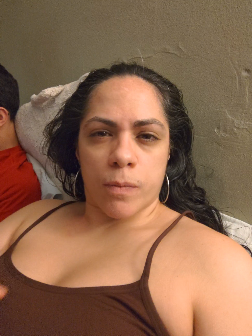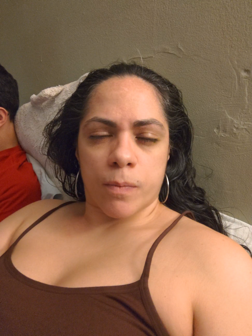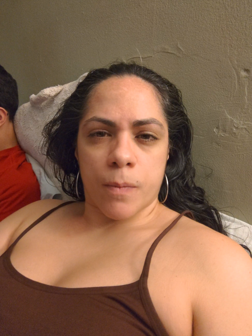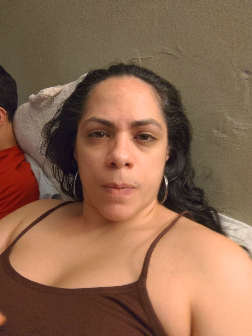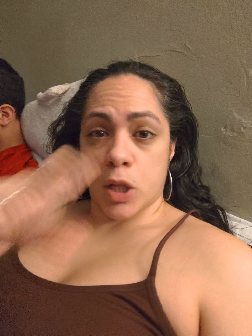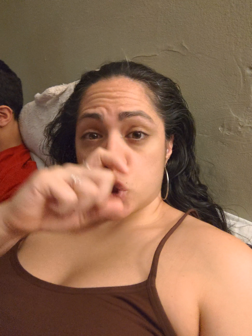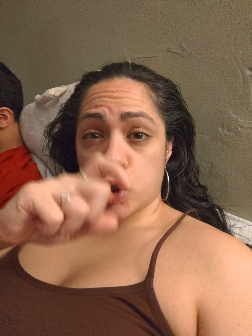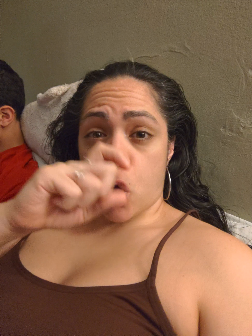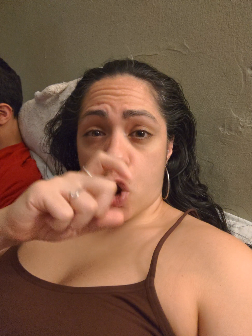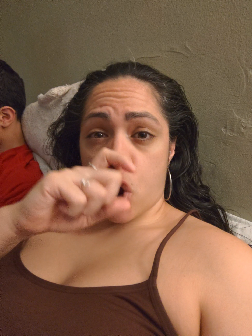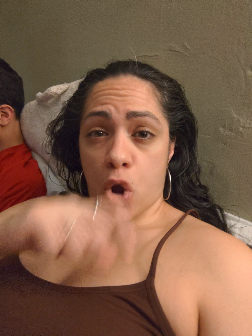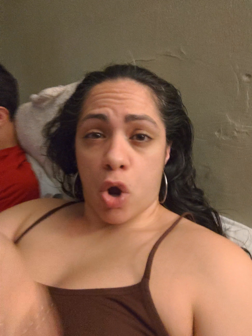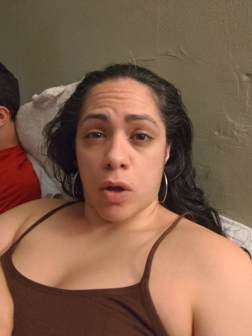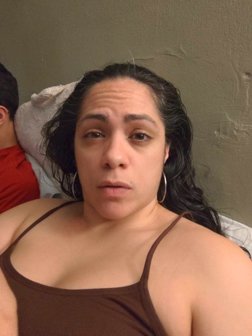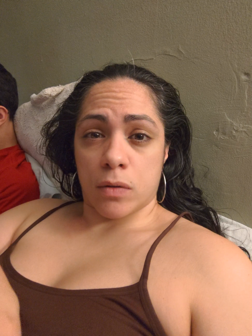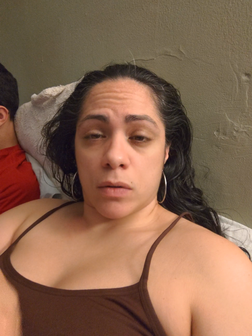doll